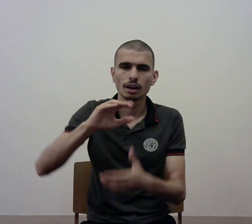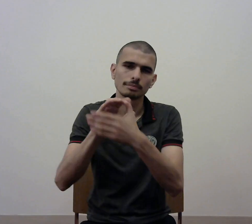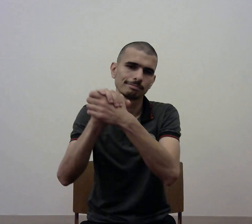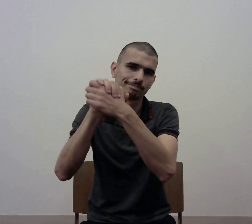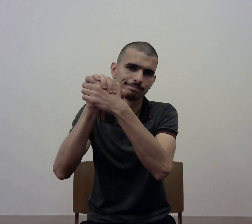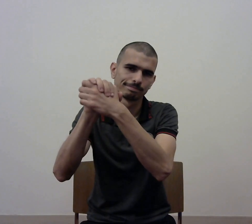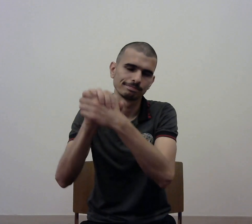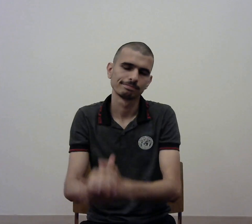salam